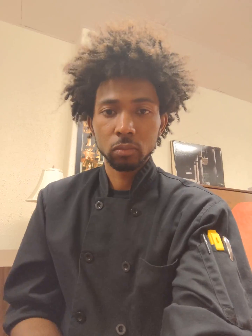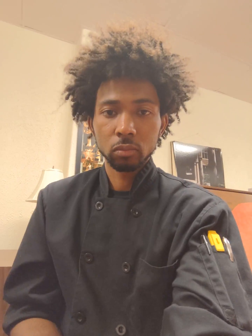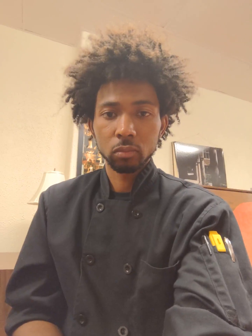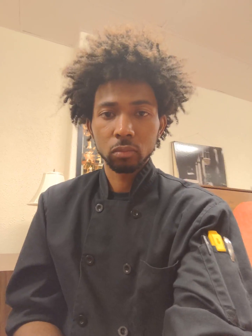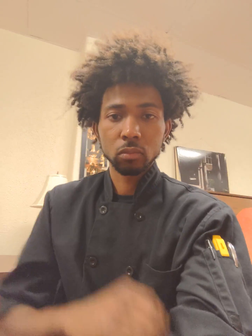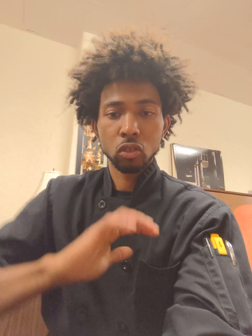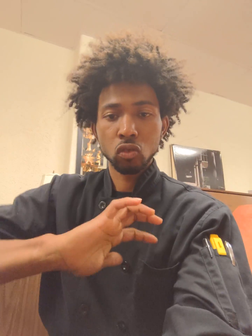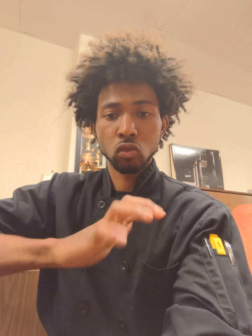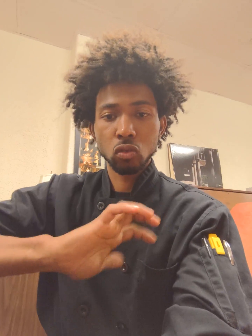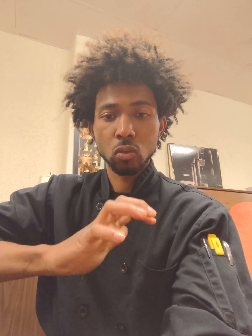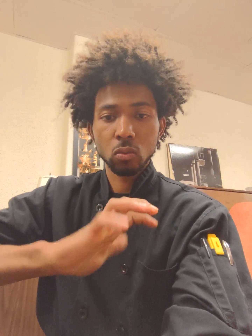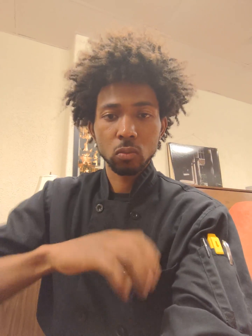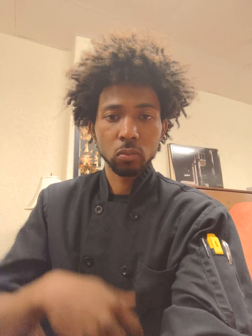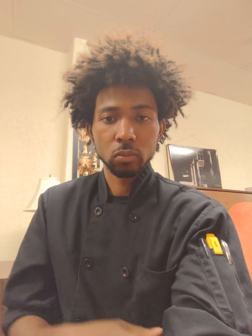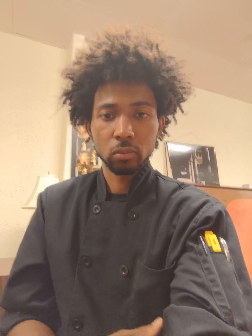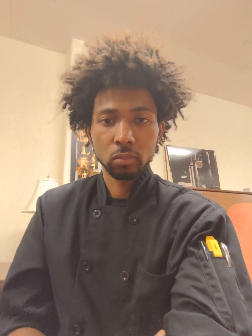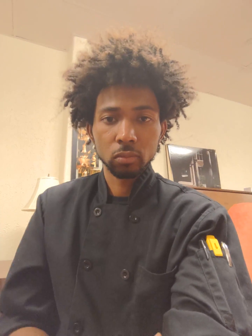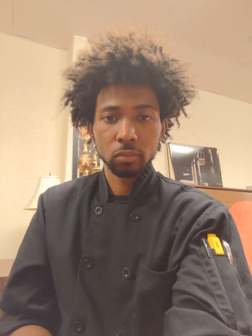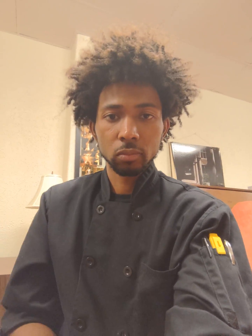cheese